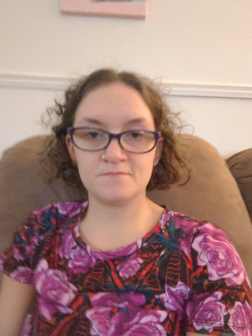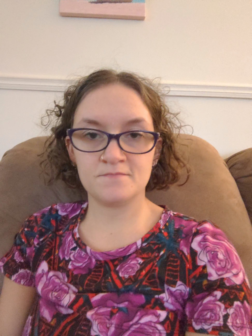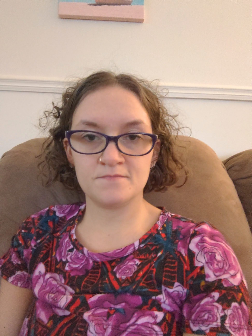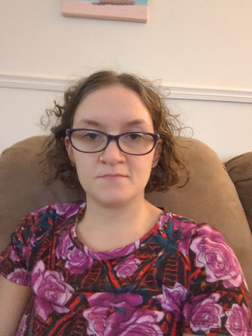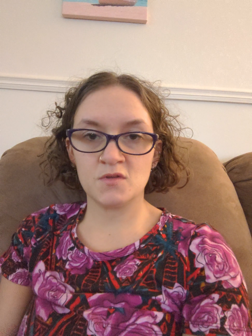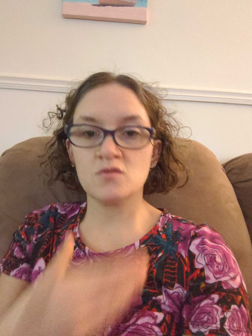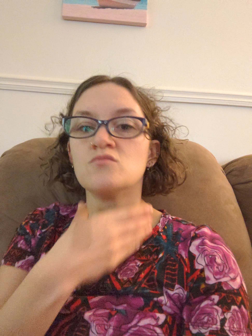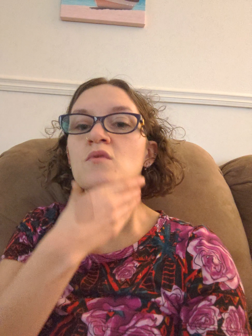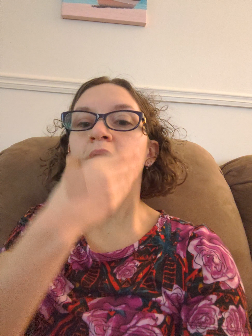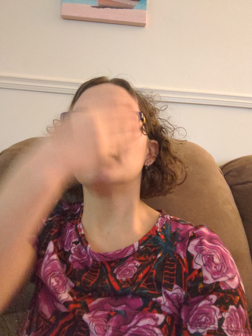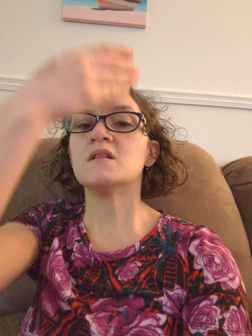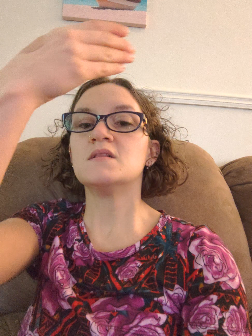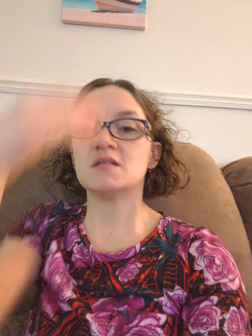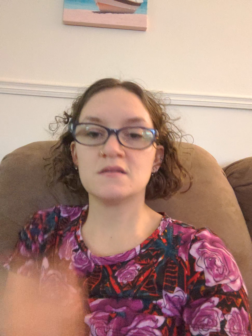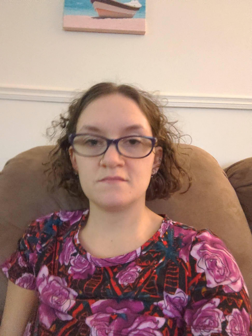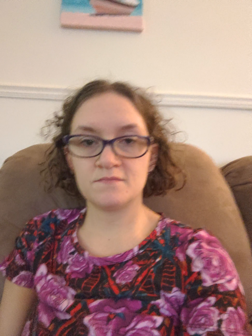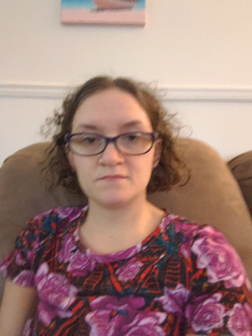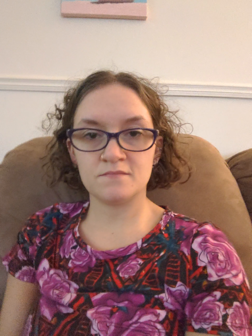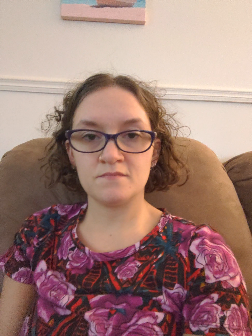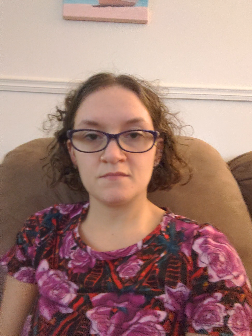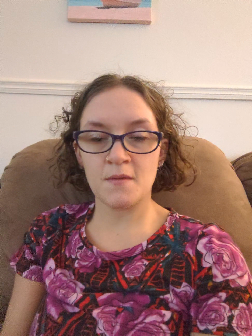giraffe